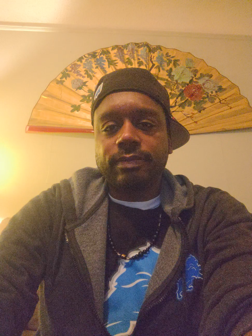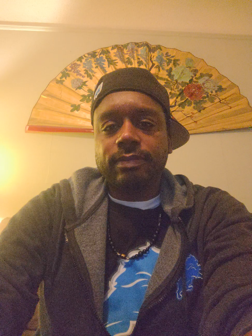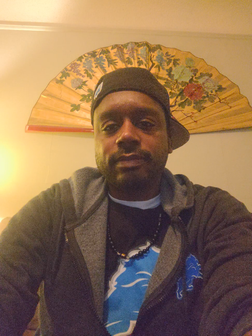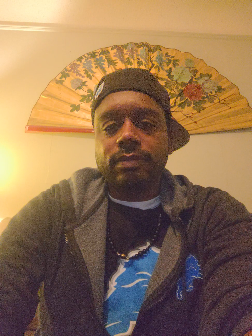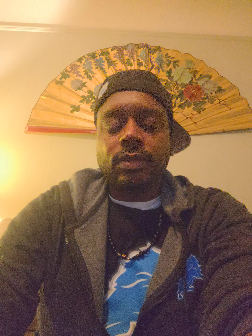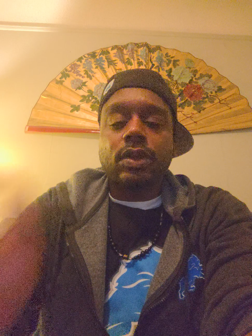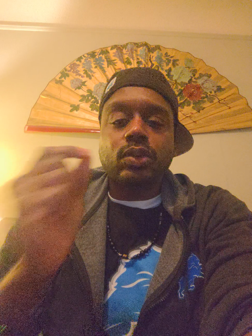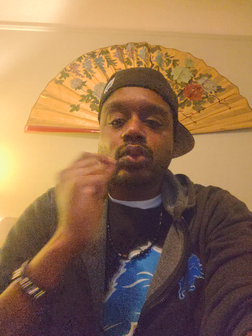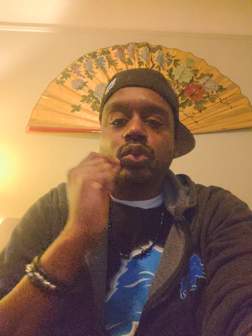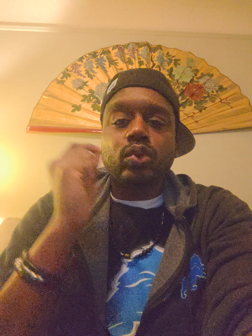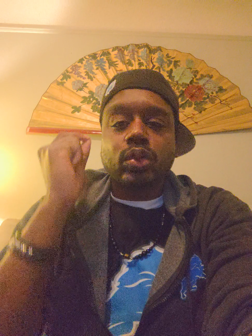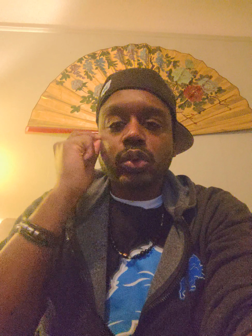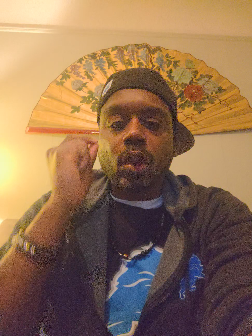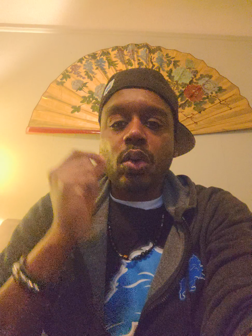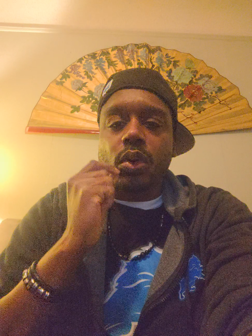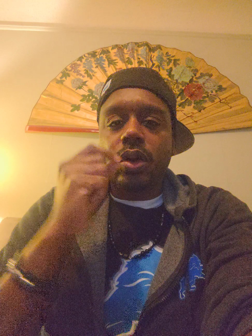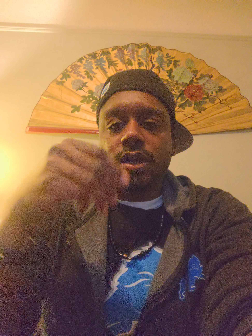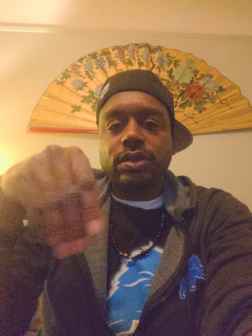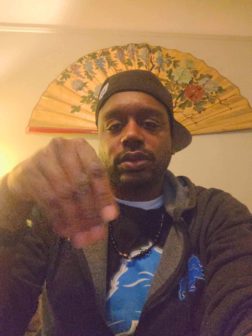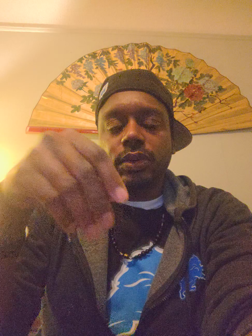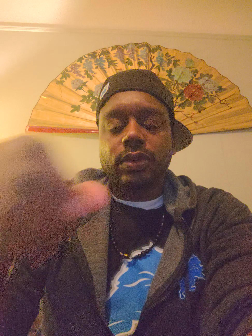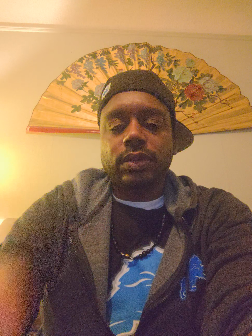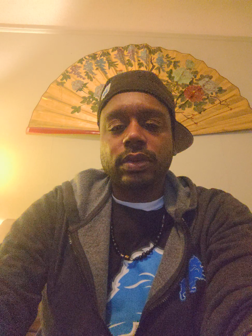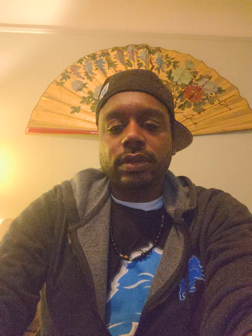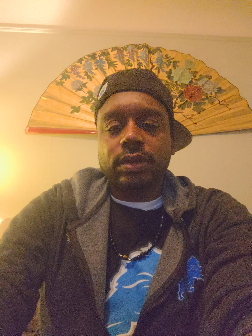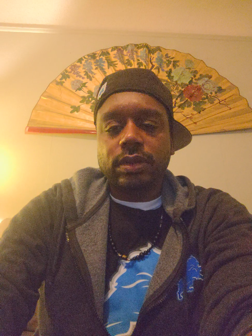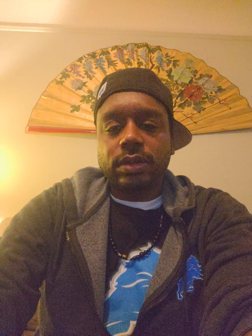store